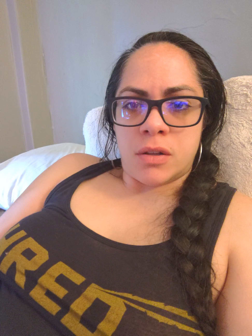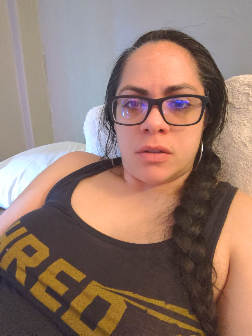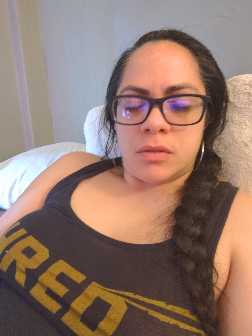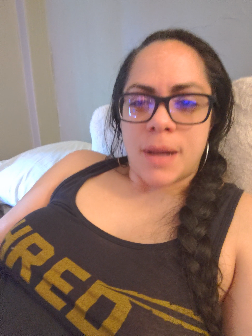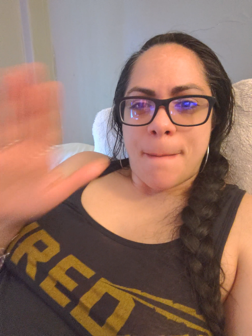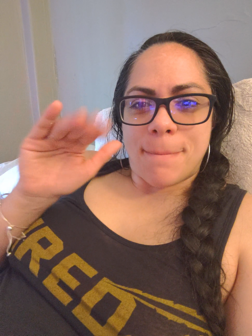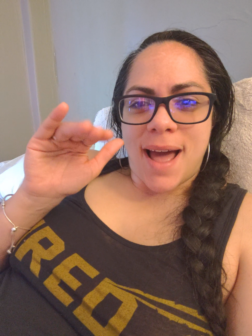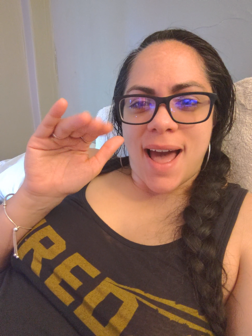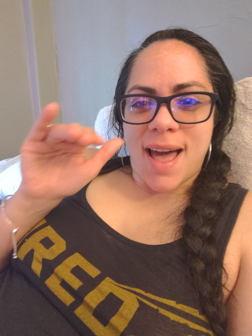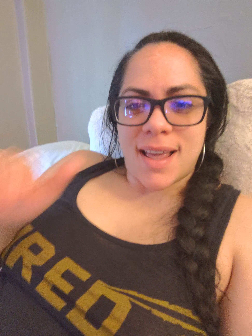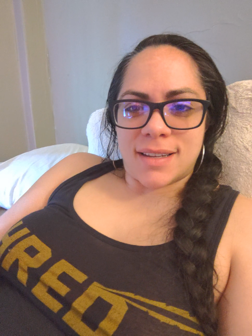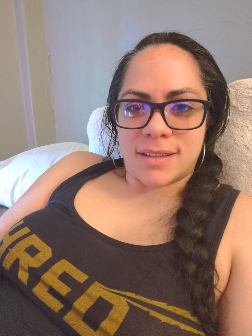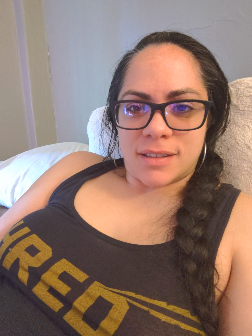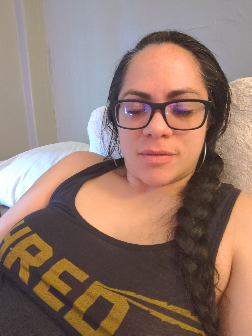bye